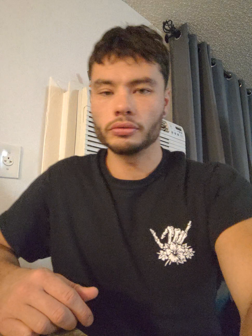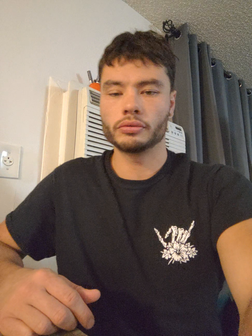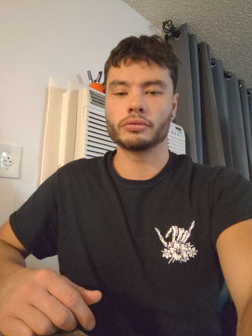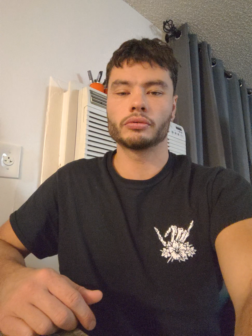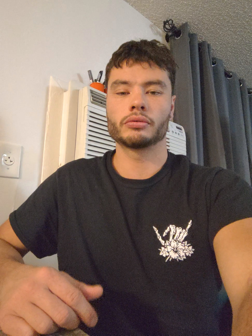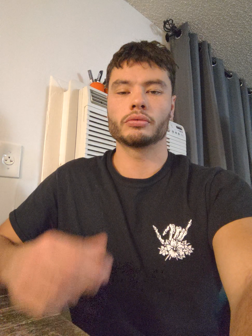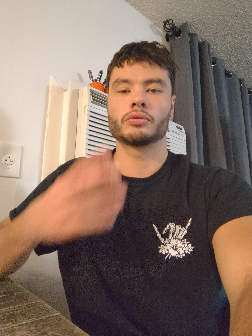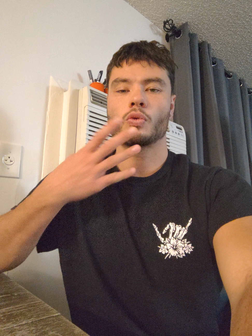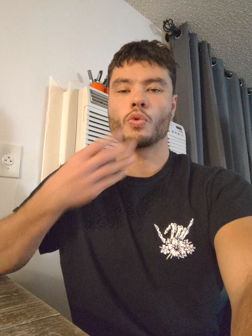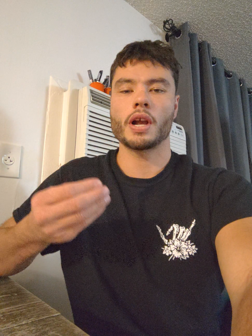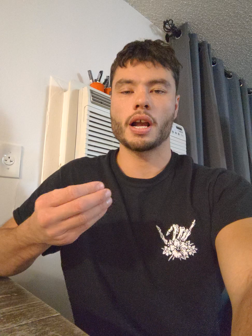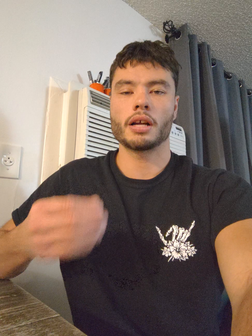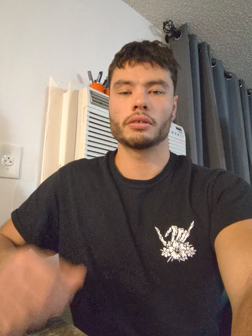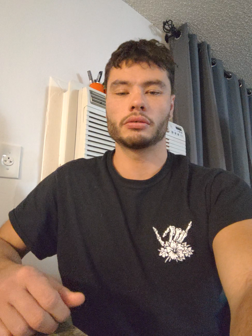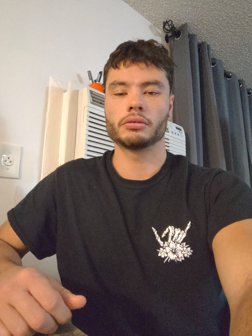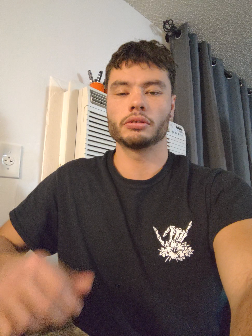wet